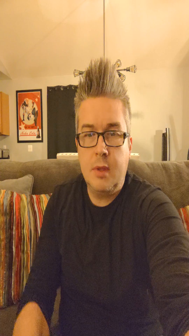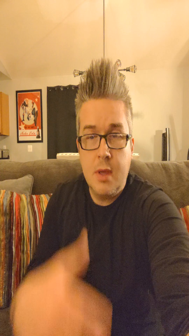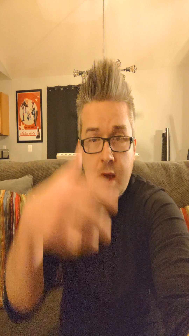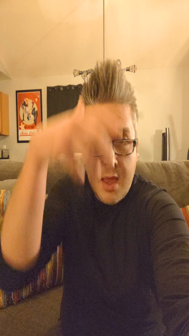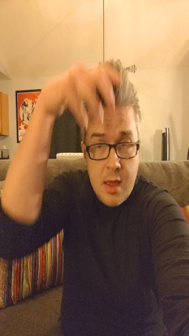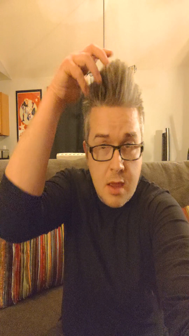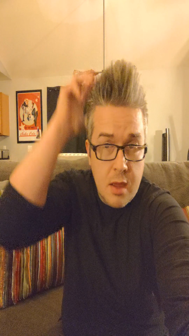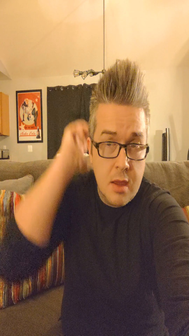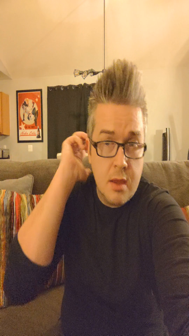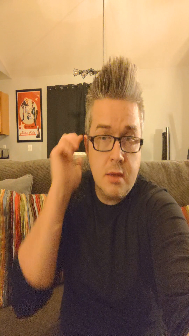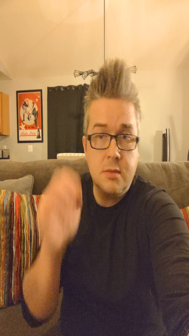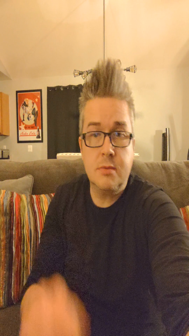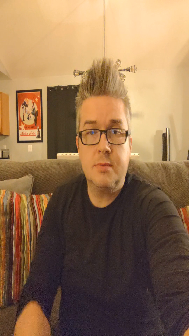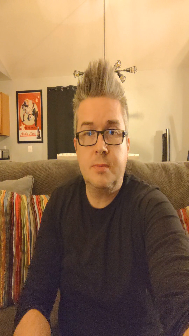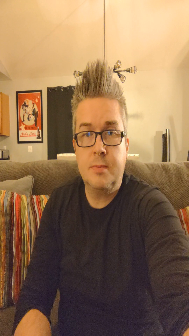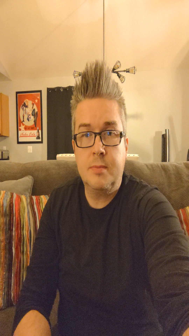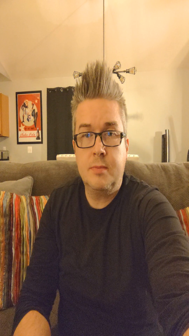lion